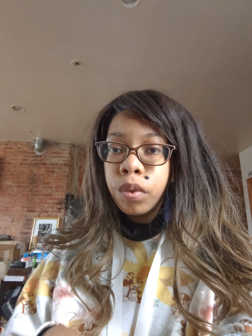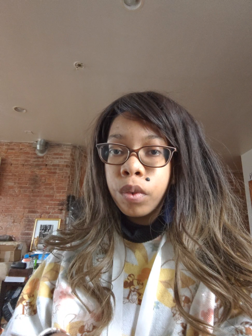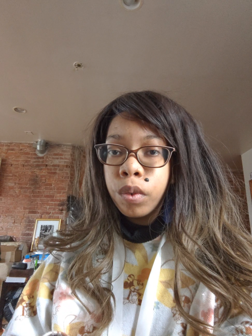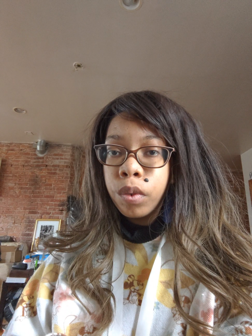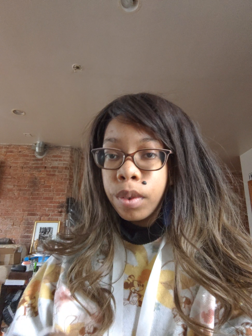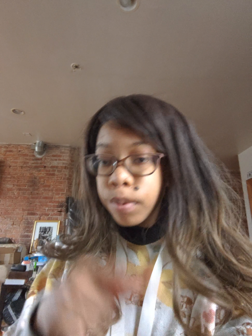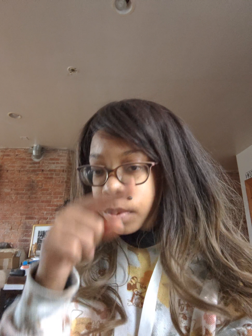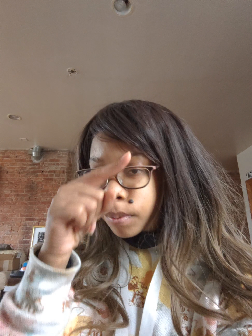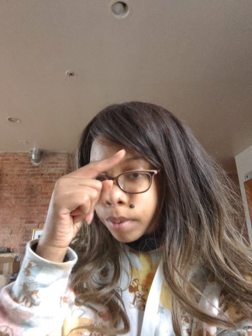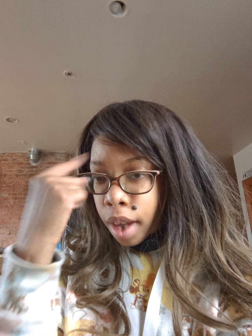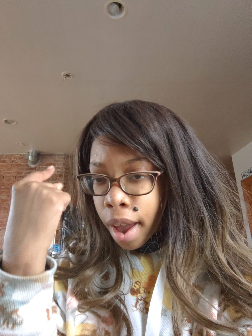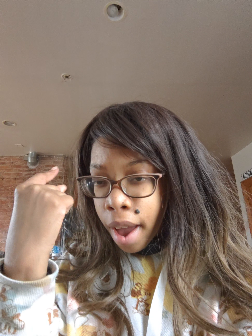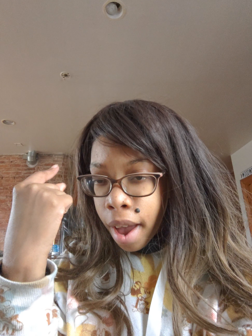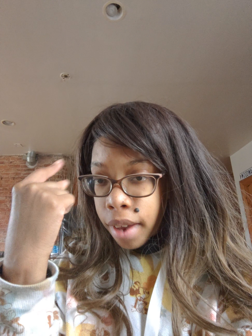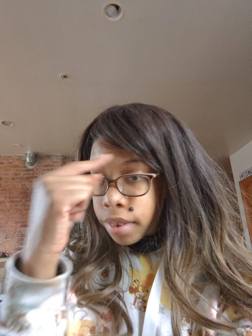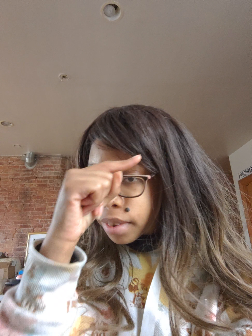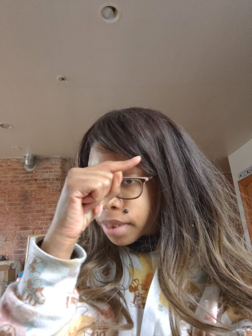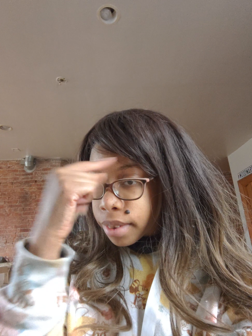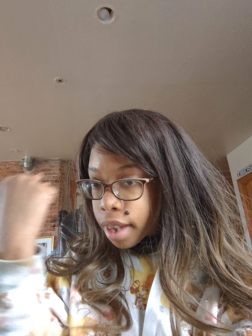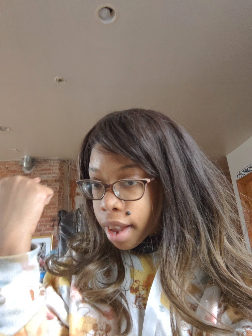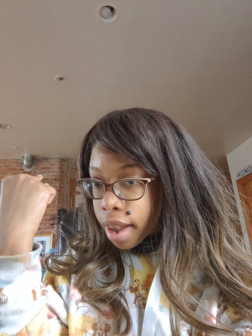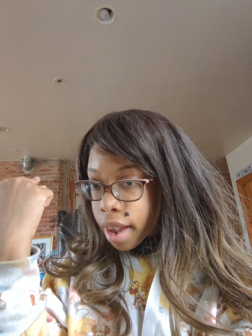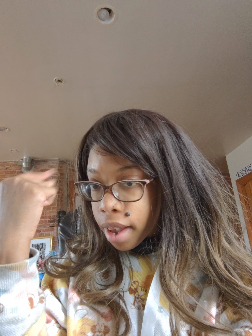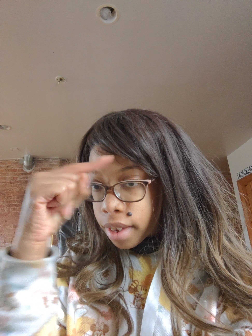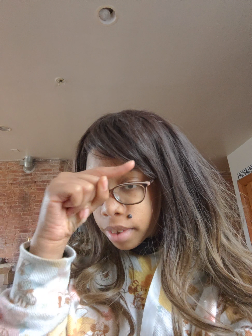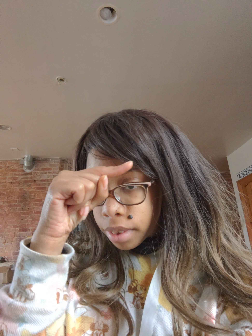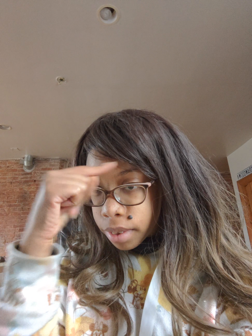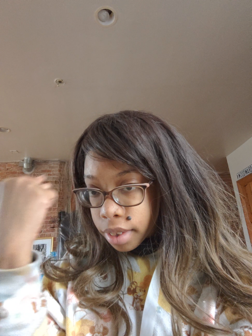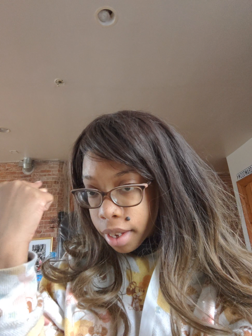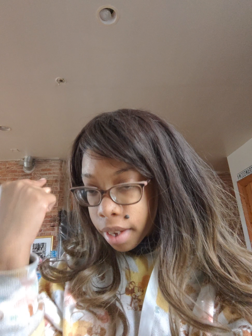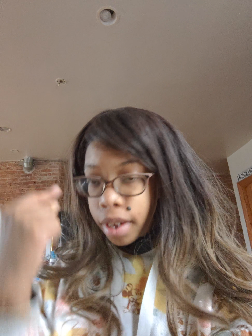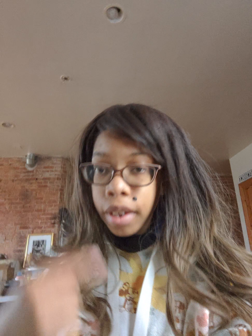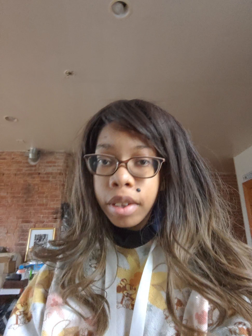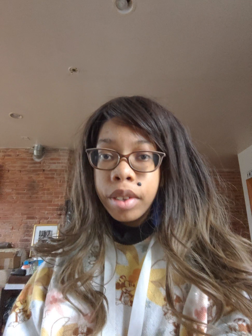black